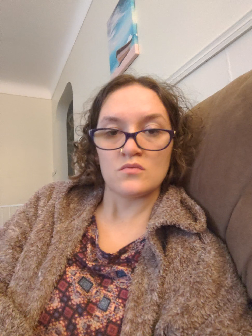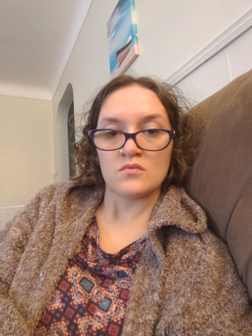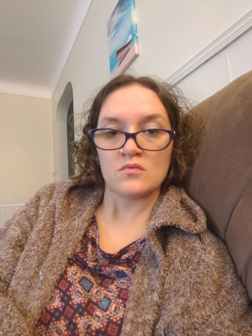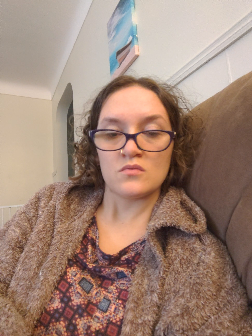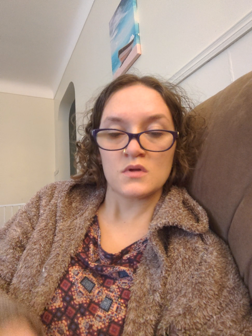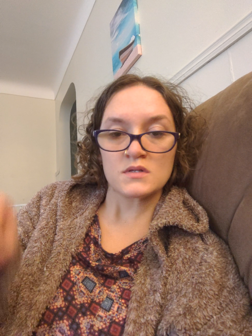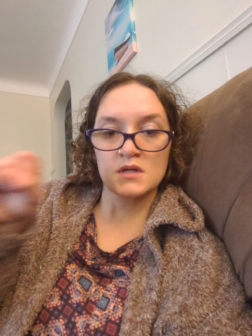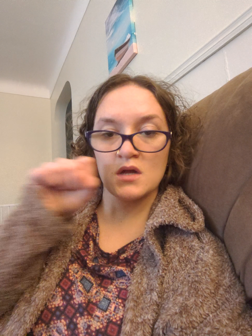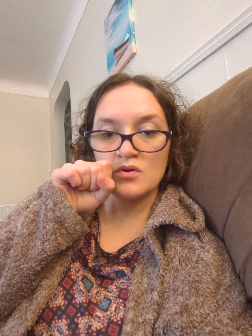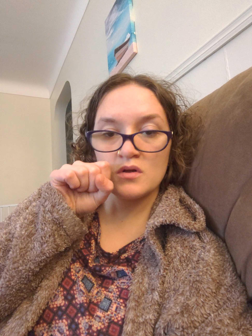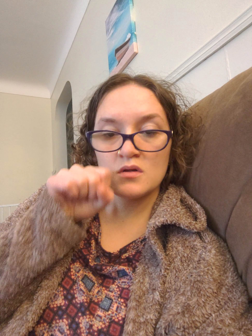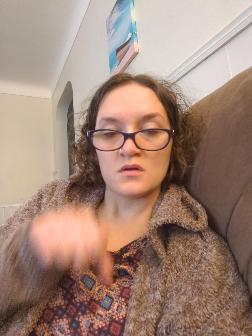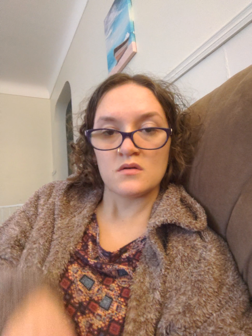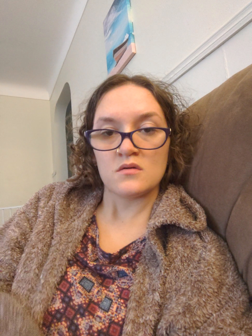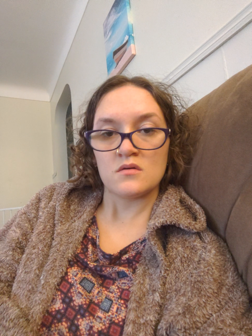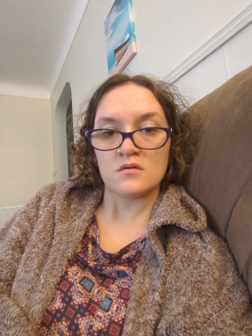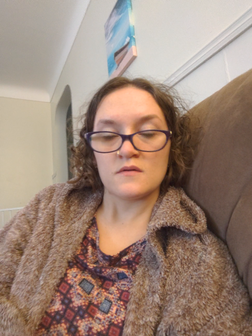carrot